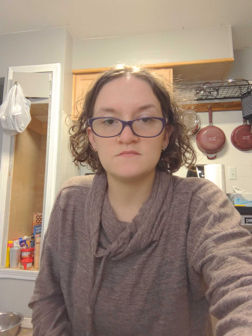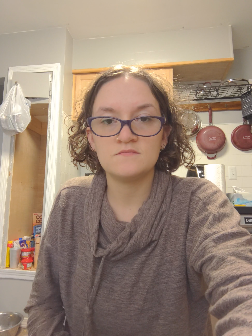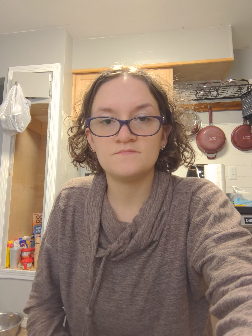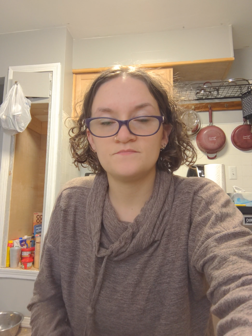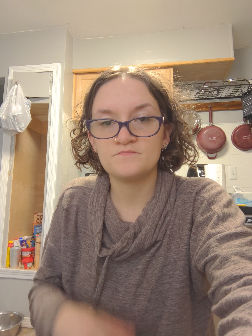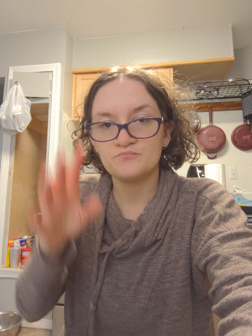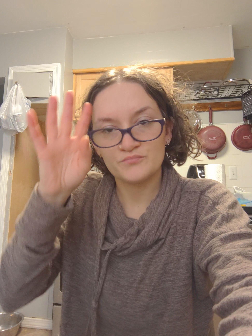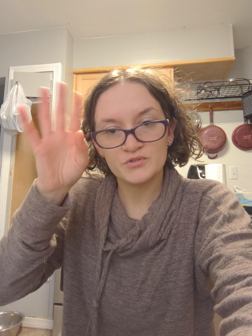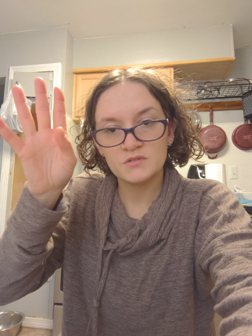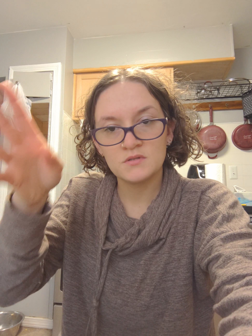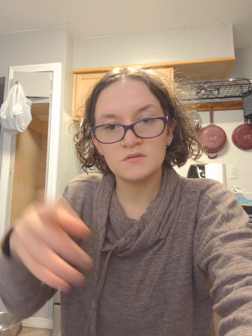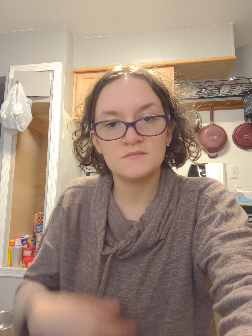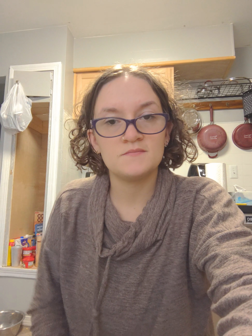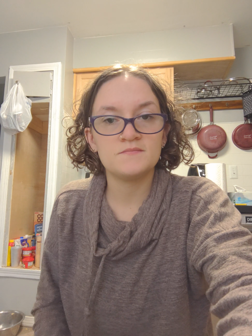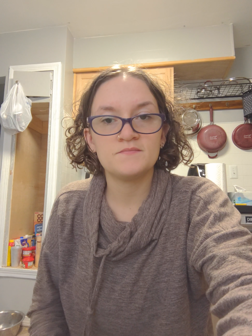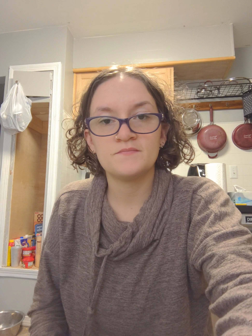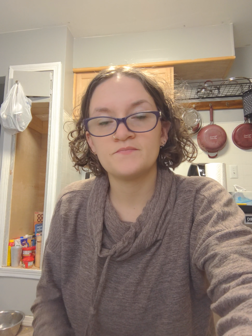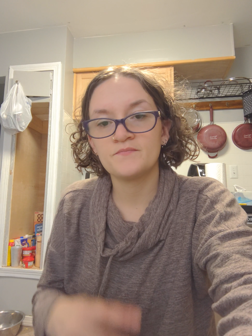pretend